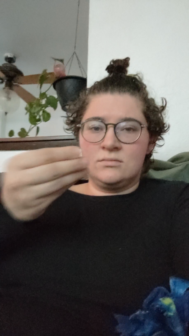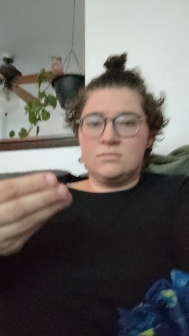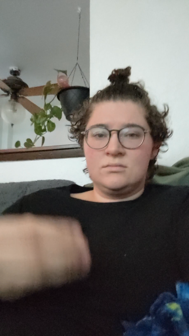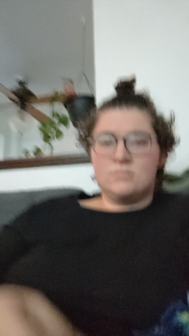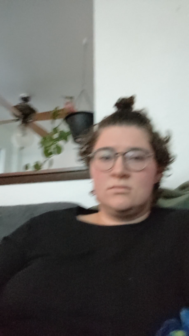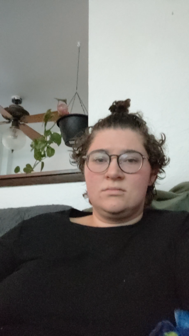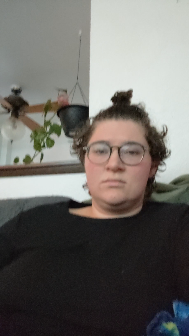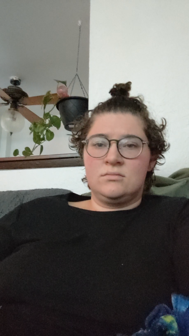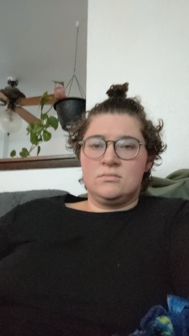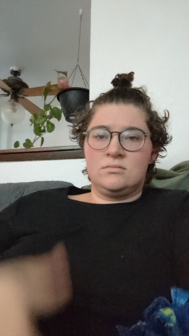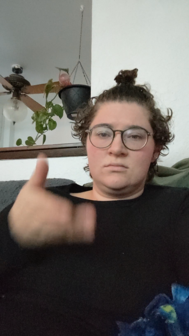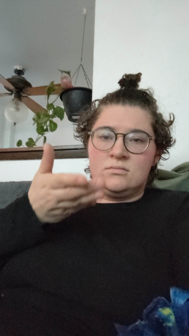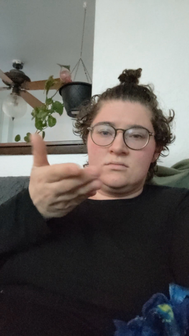oven